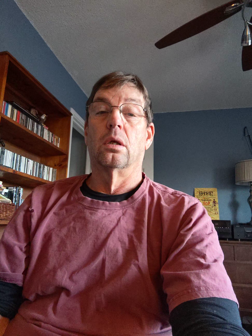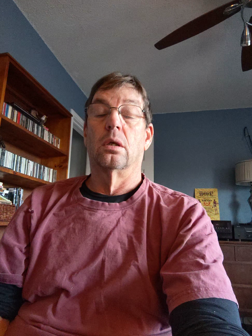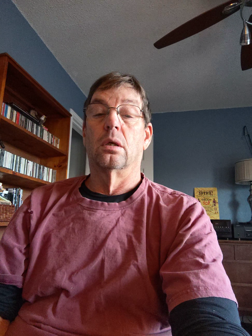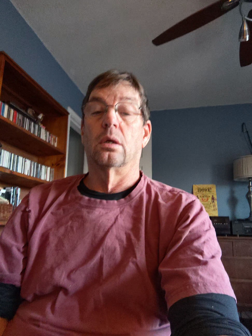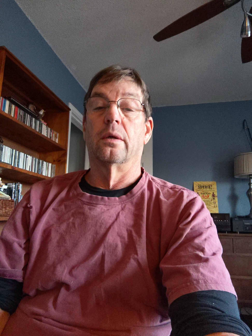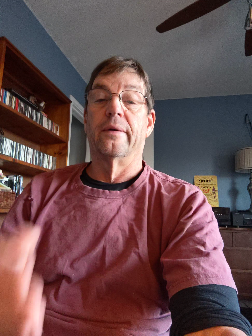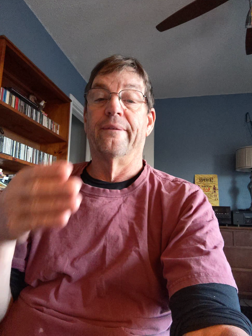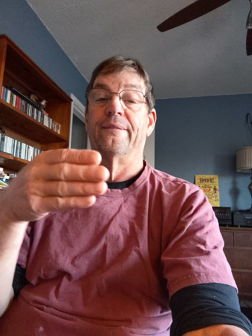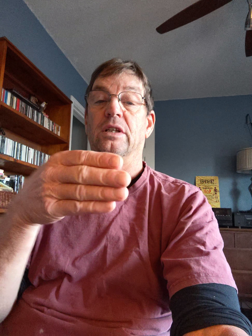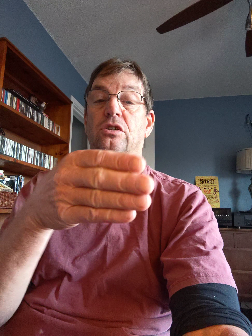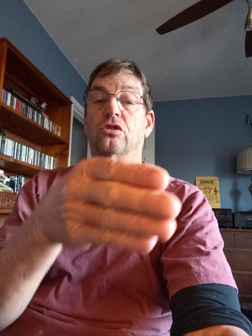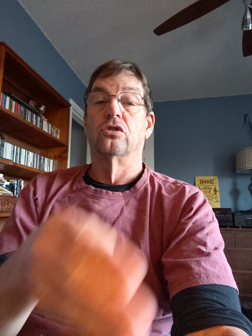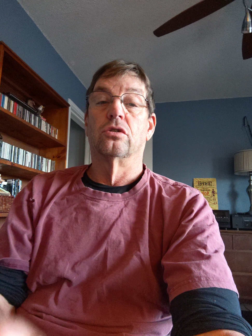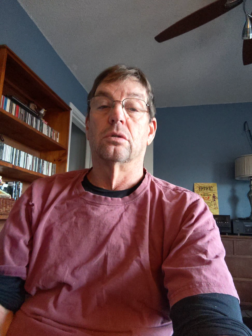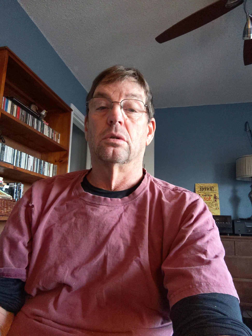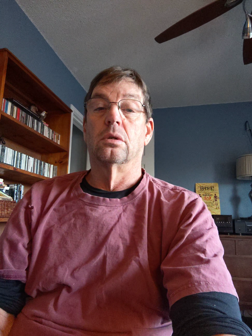fish